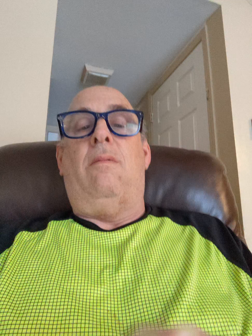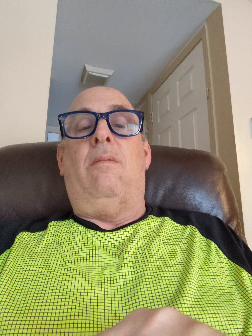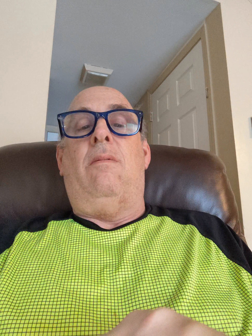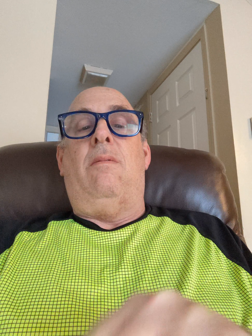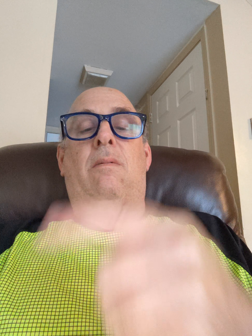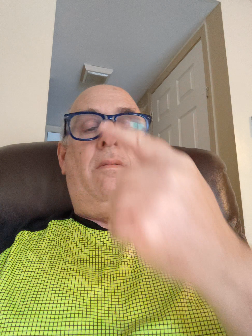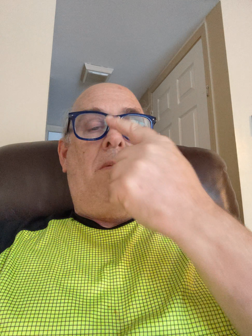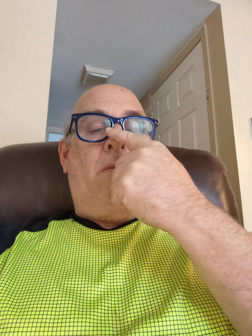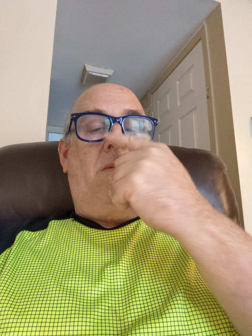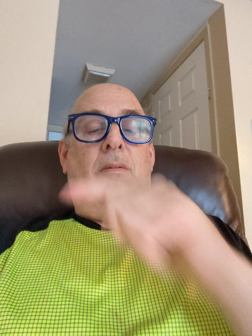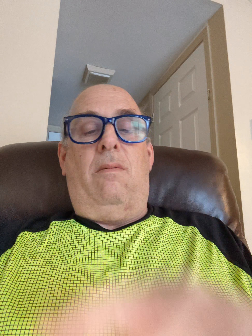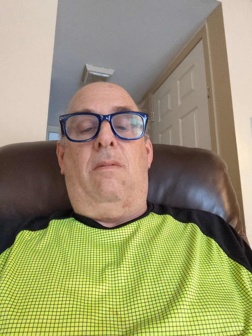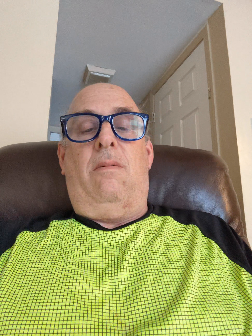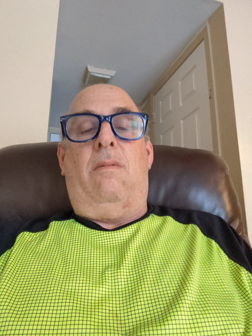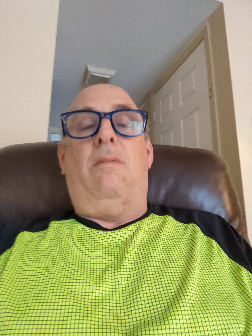nose